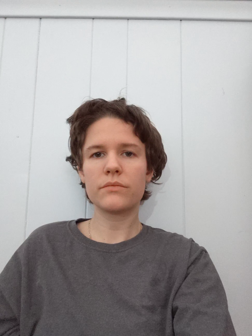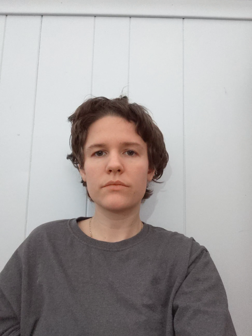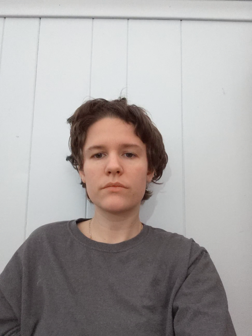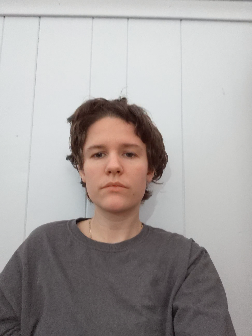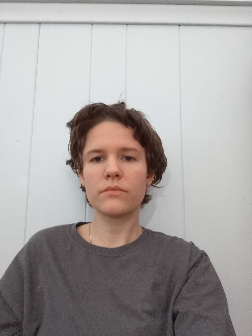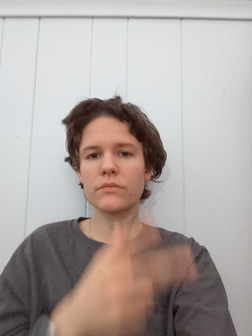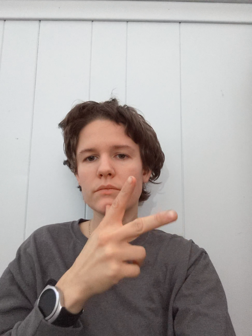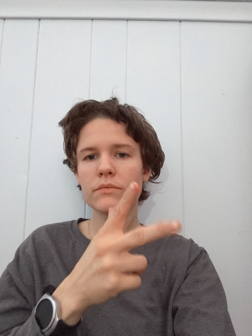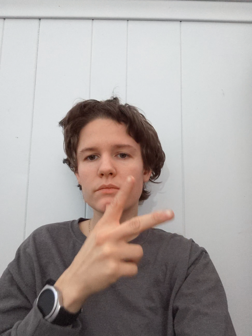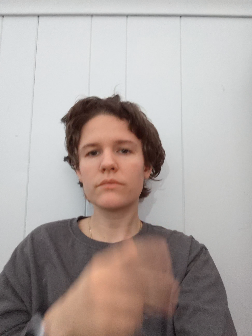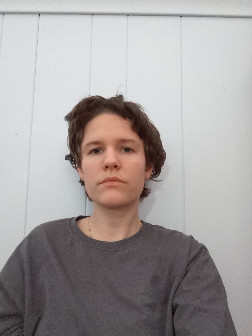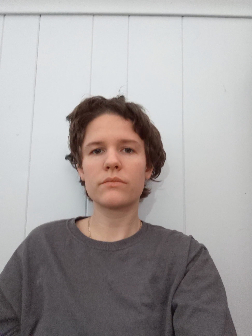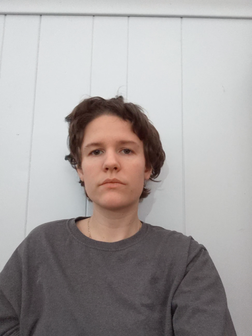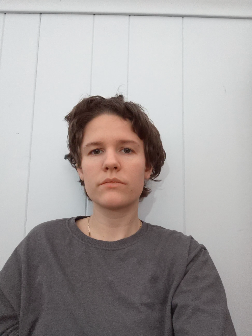hen